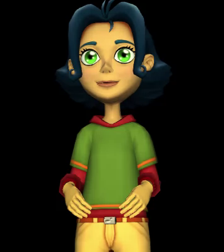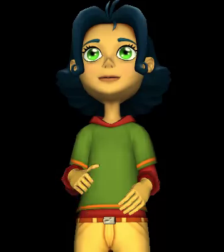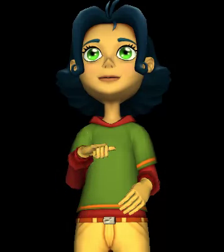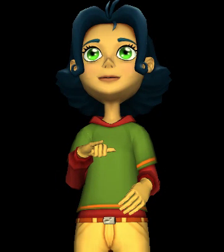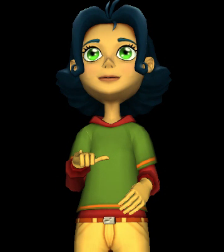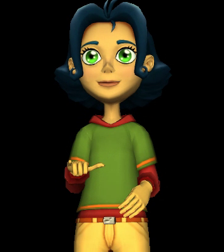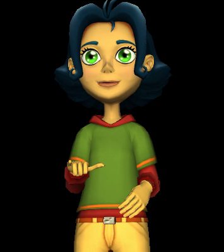أبدا